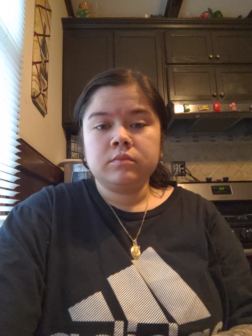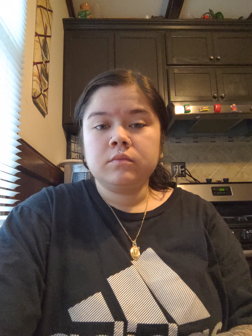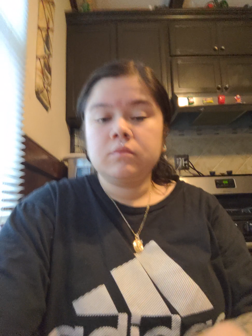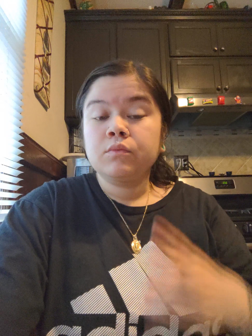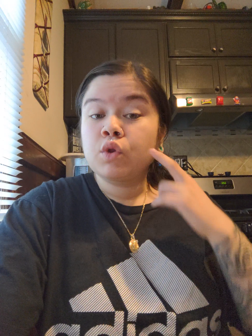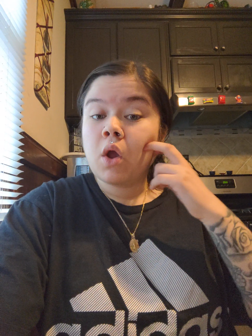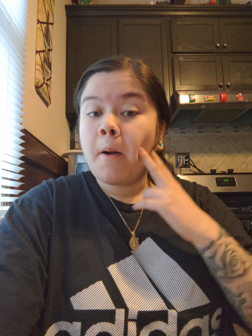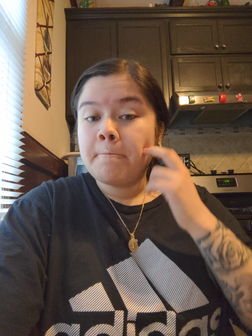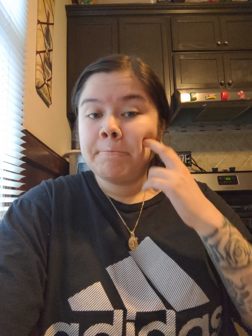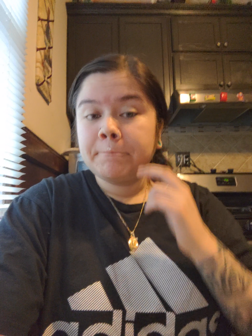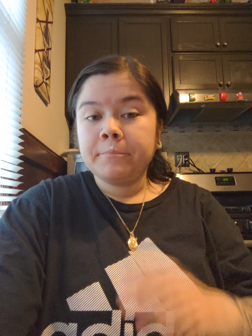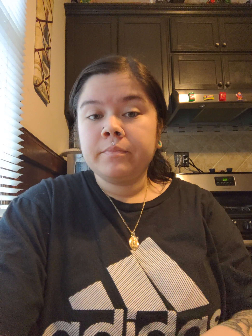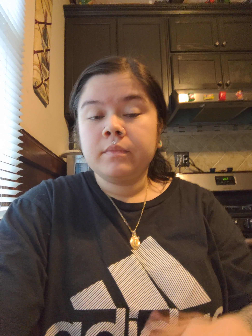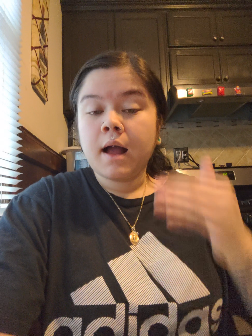gum